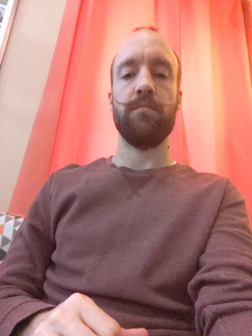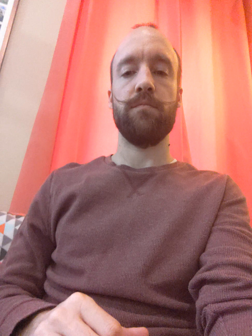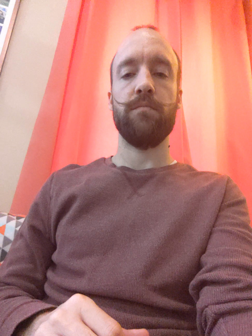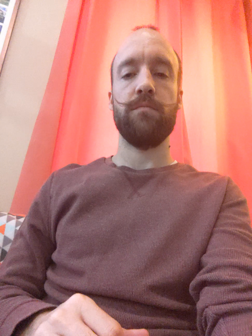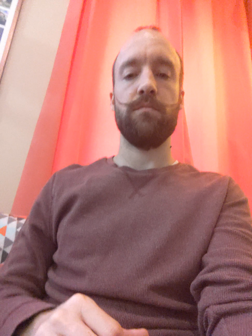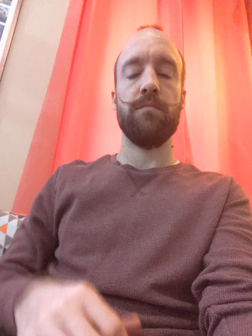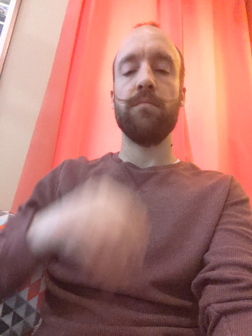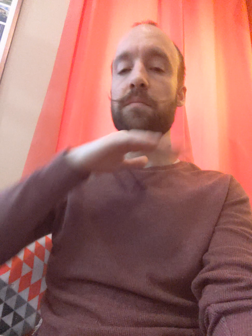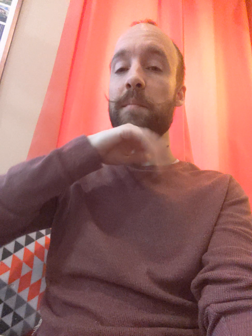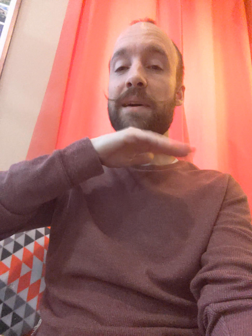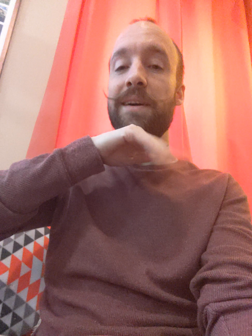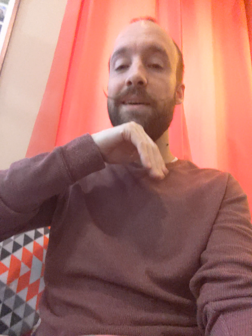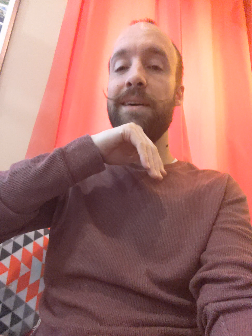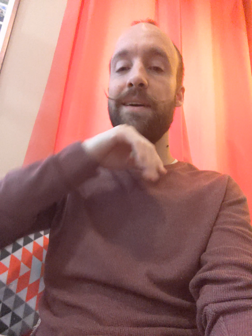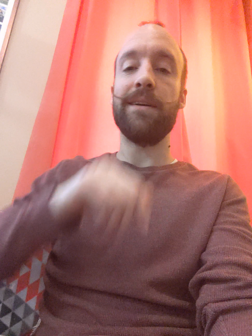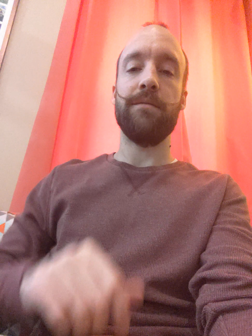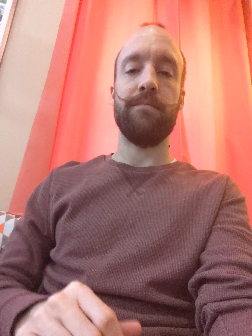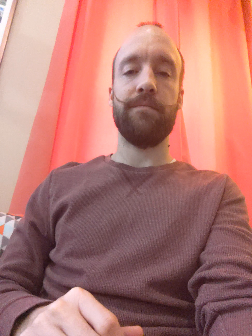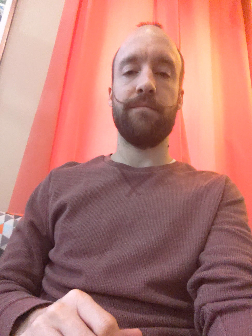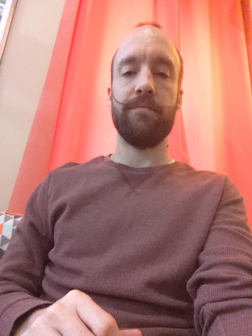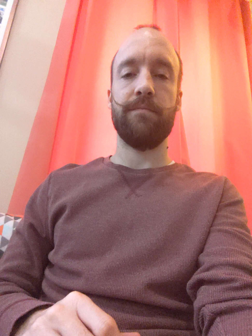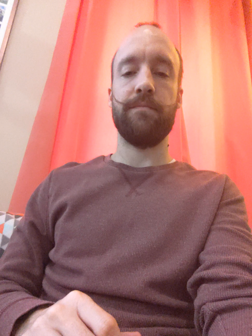pig